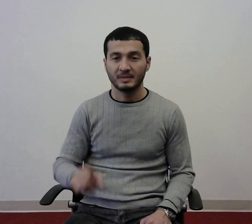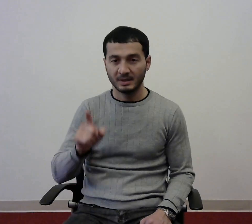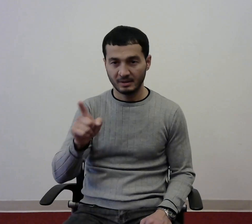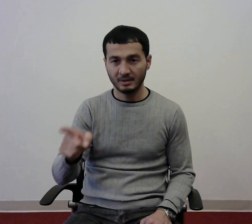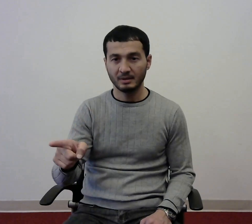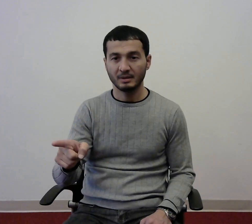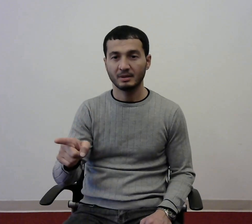sən